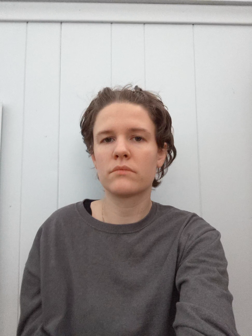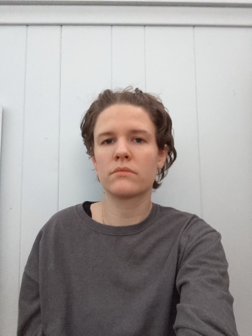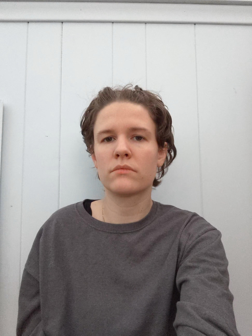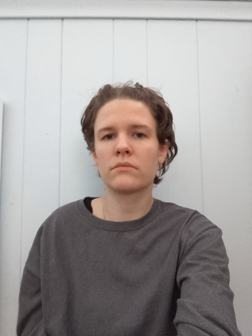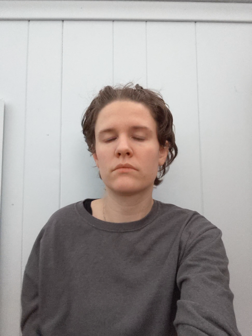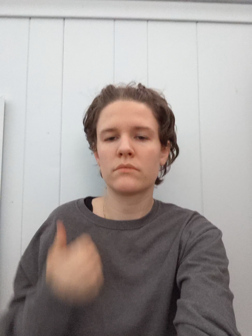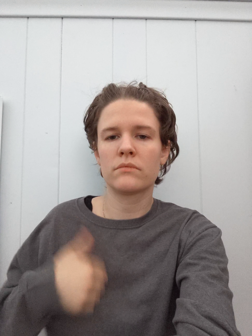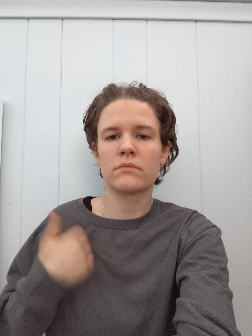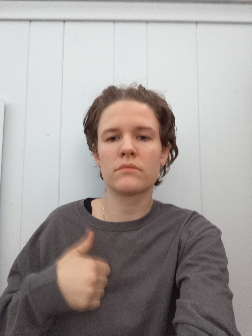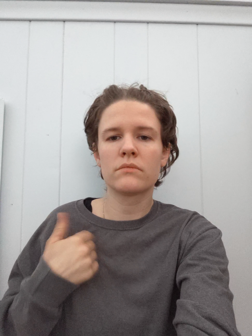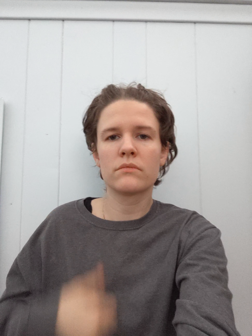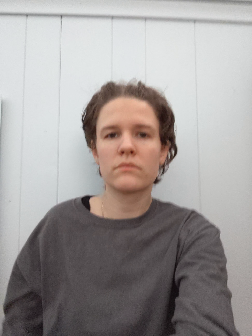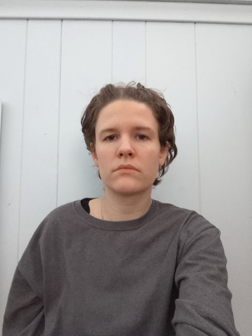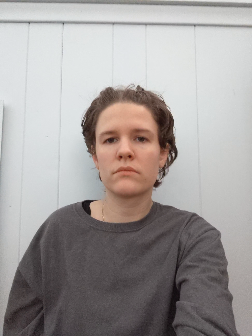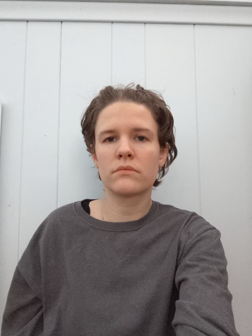bath